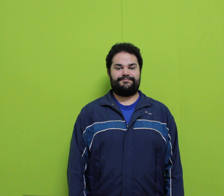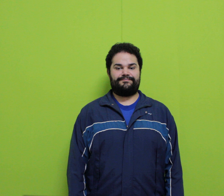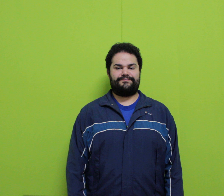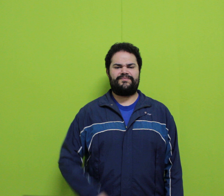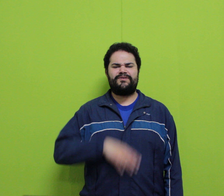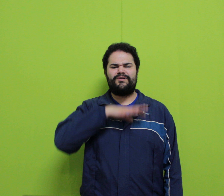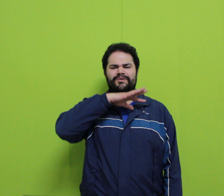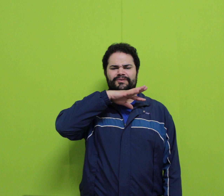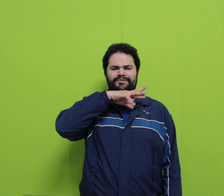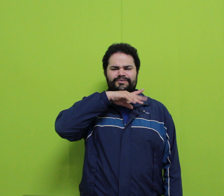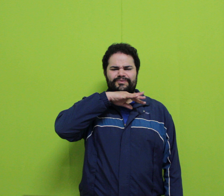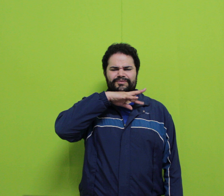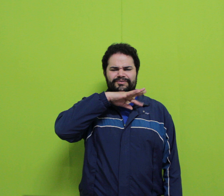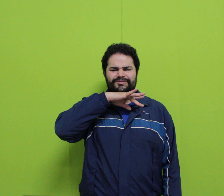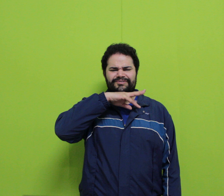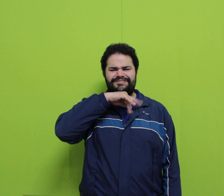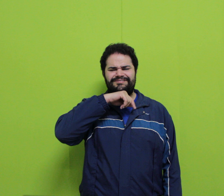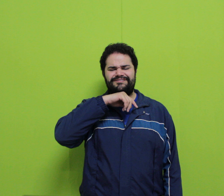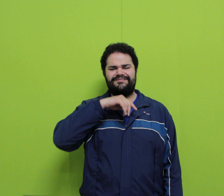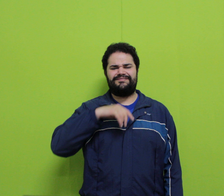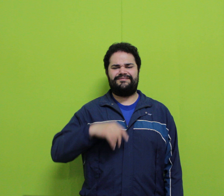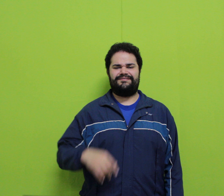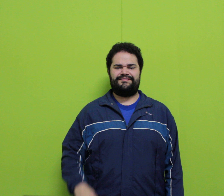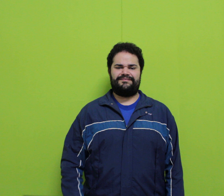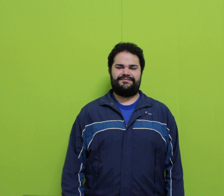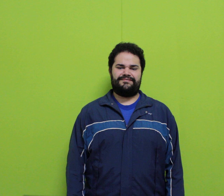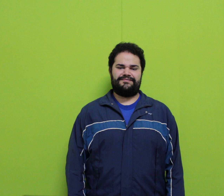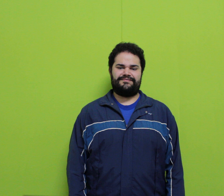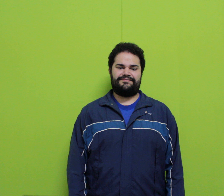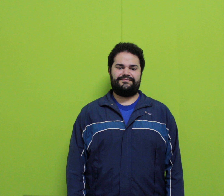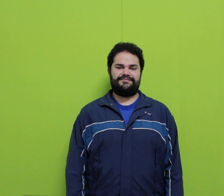ruim